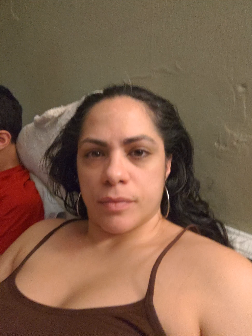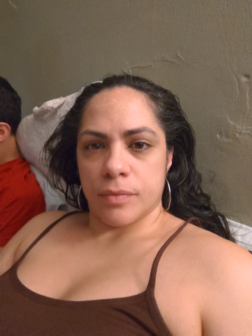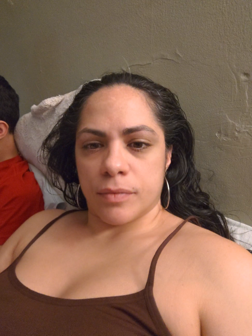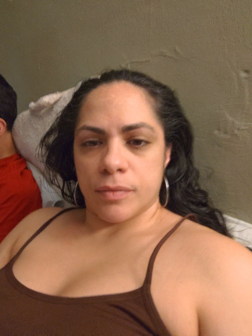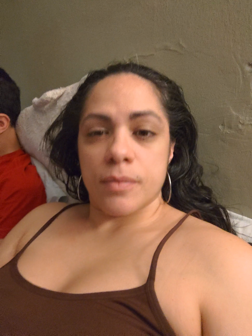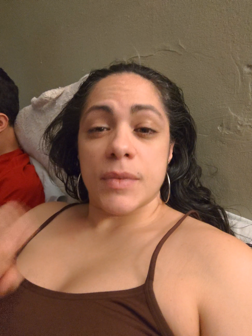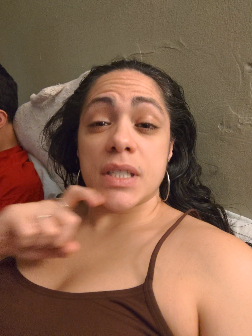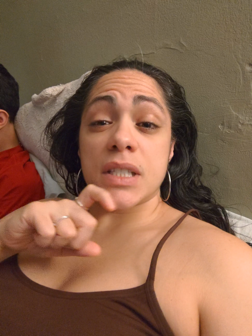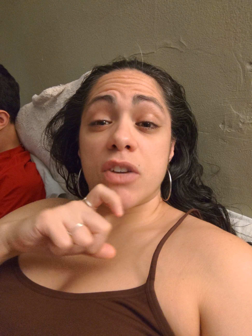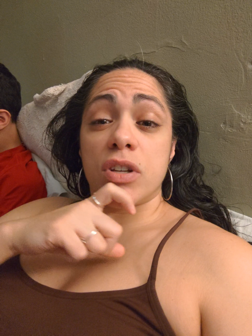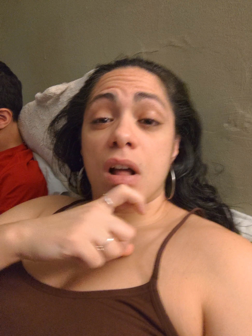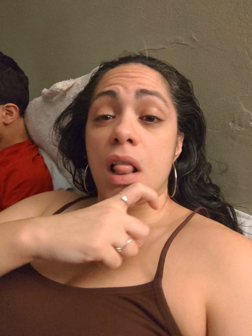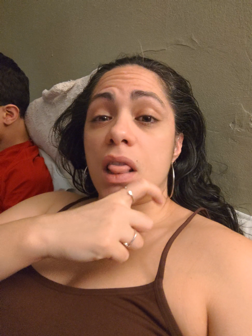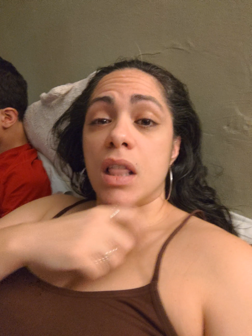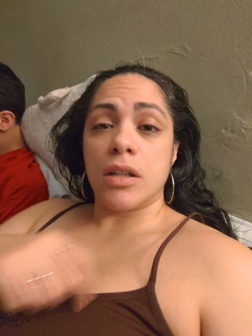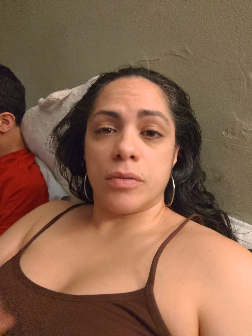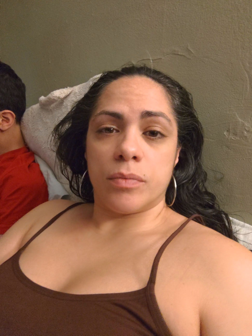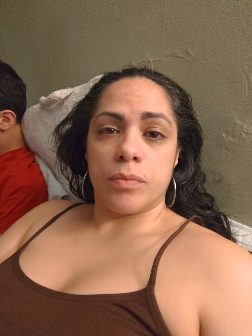cereal